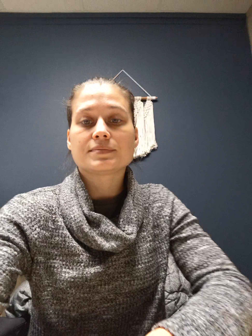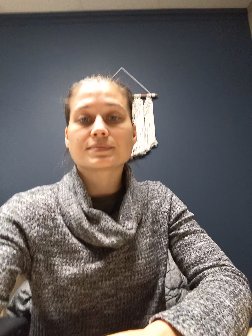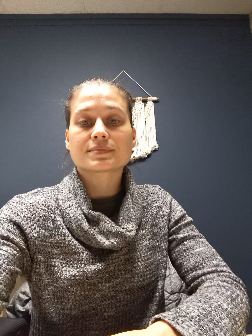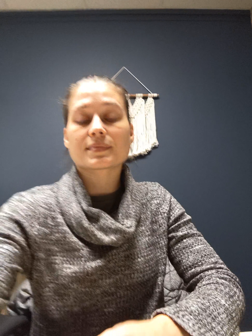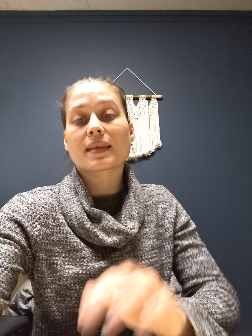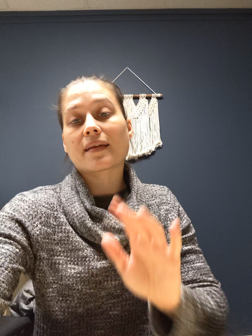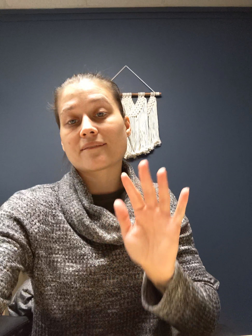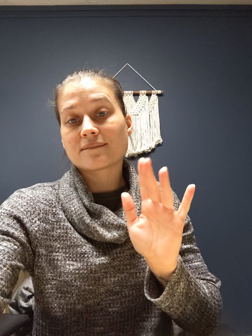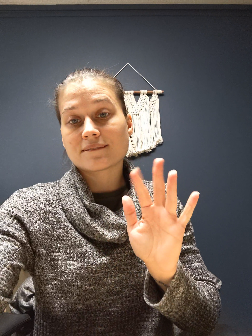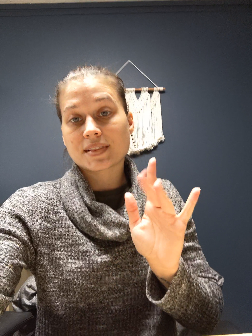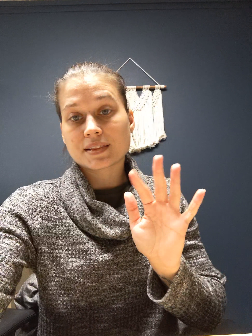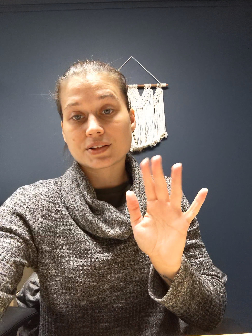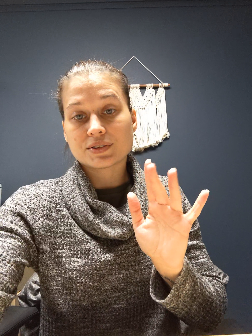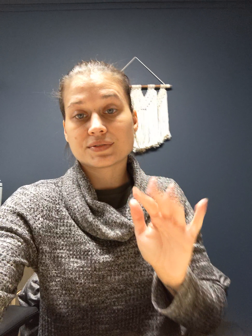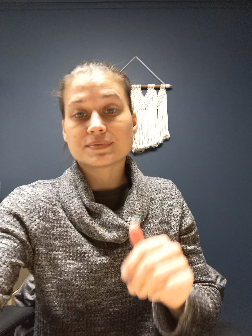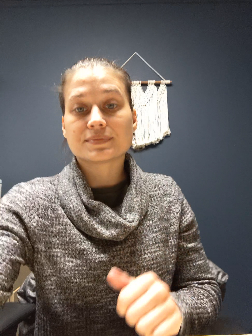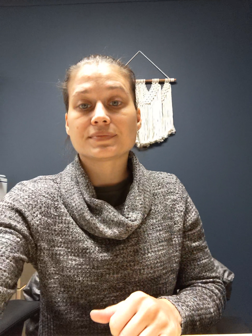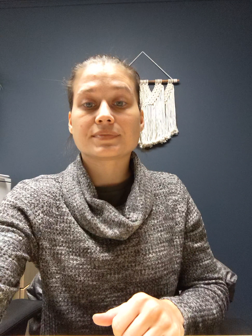finger